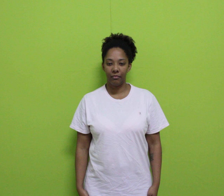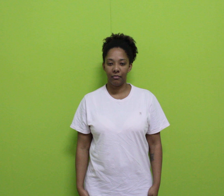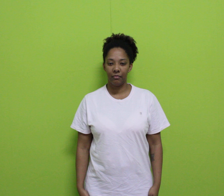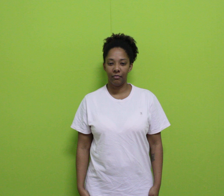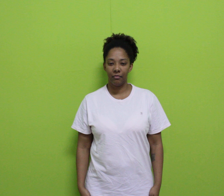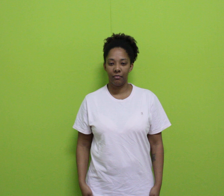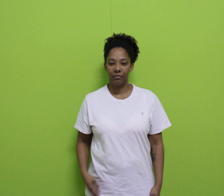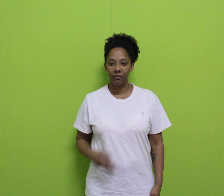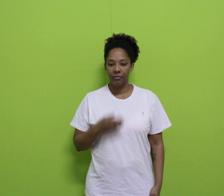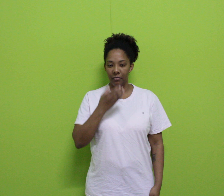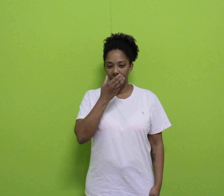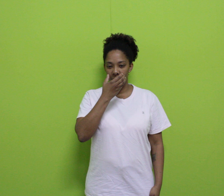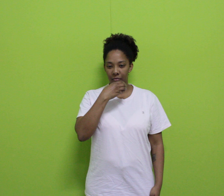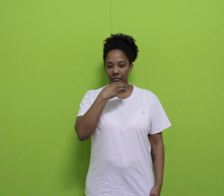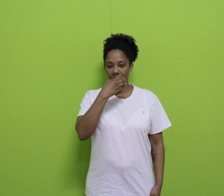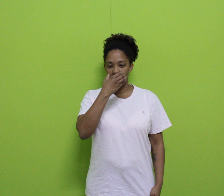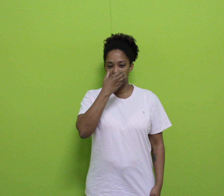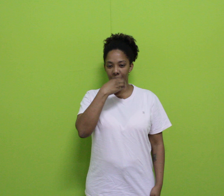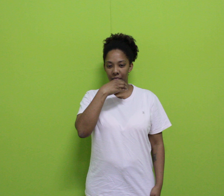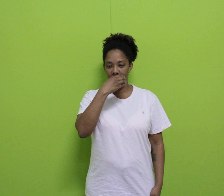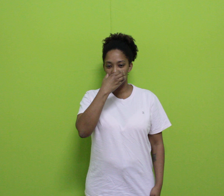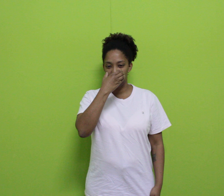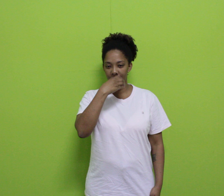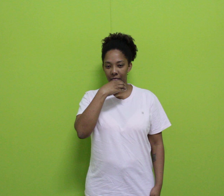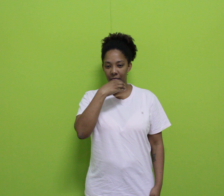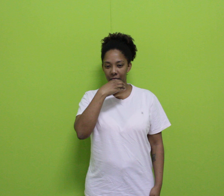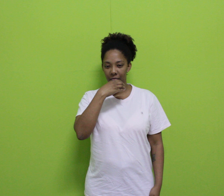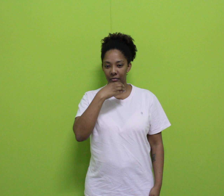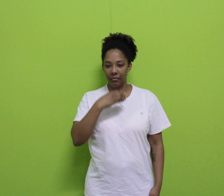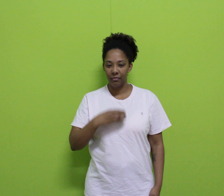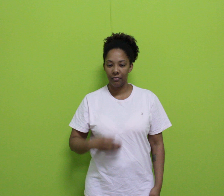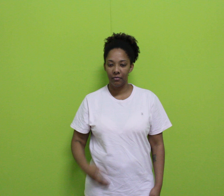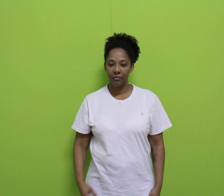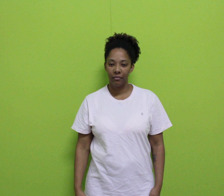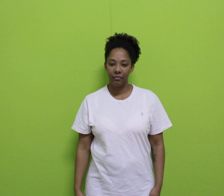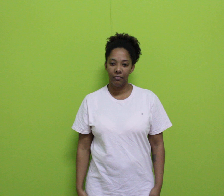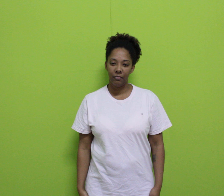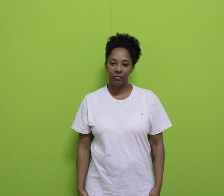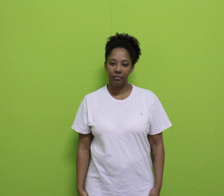maçã